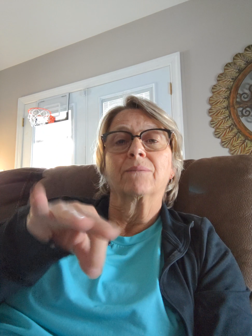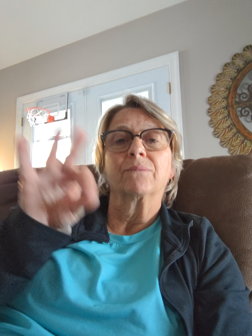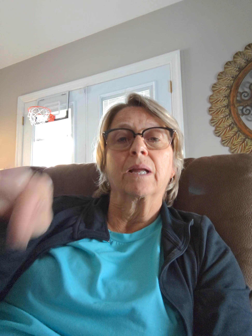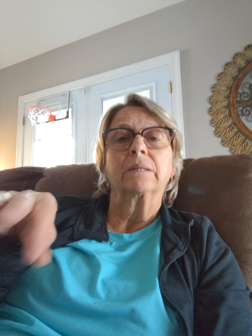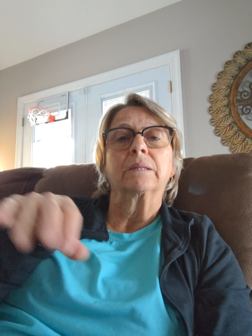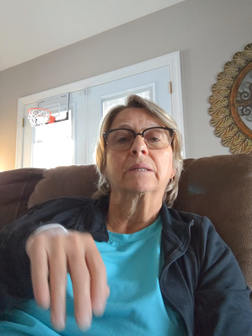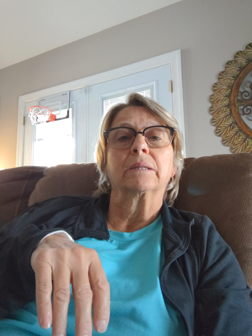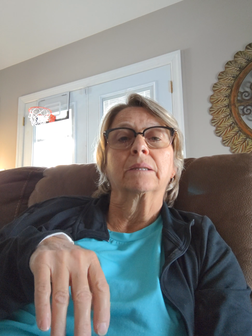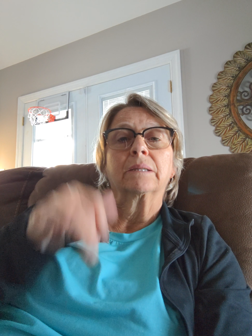french fries